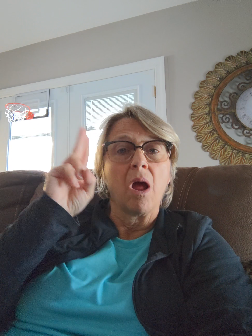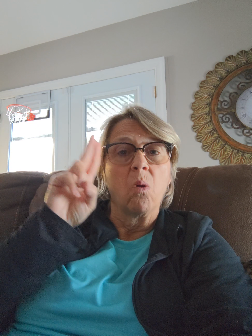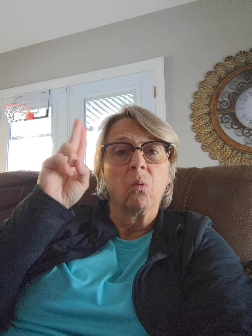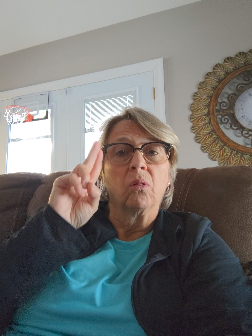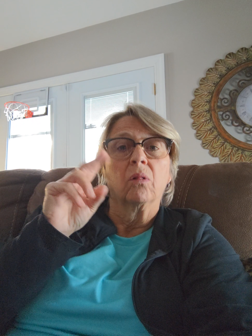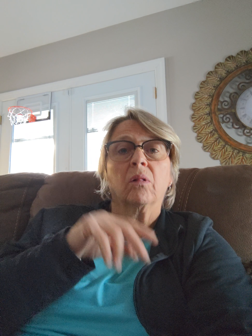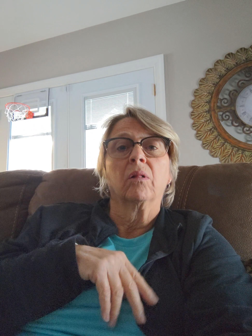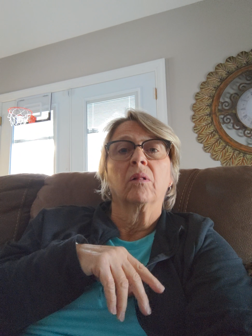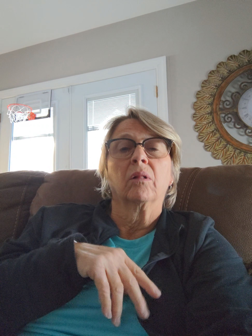uncle